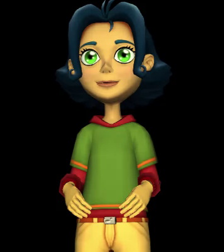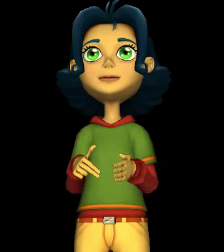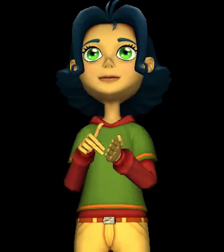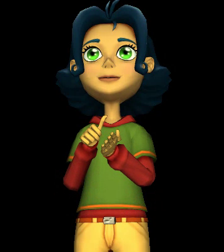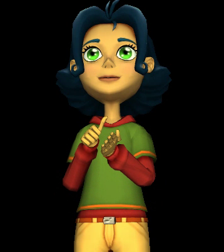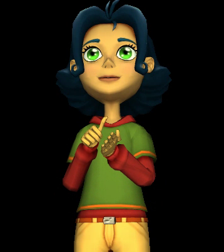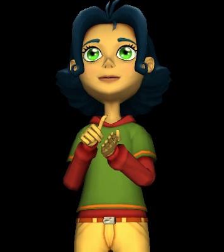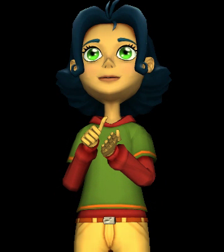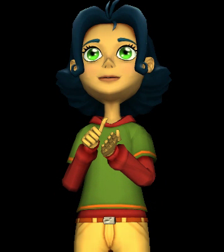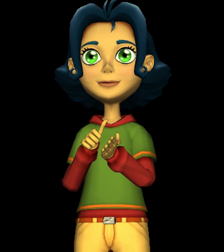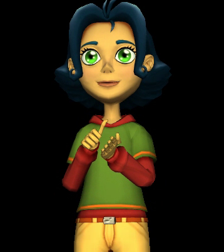سمنة